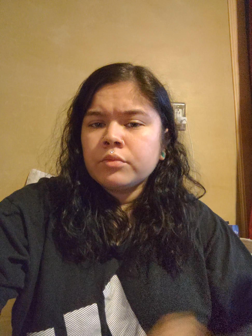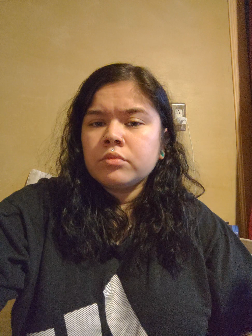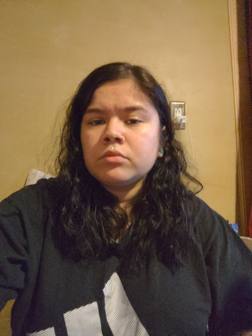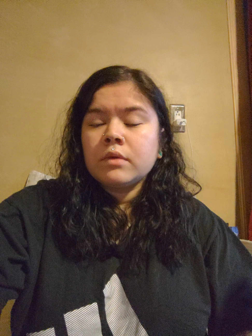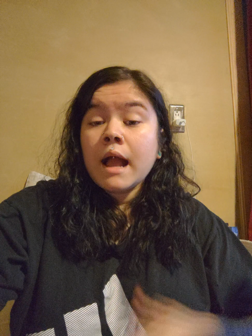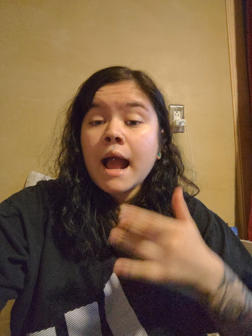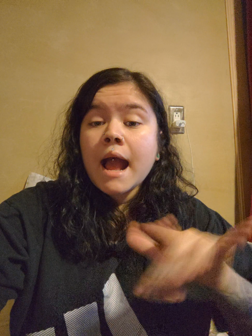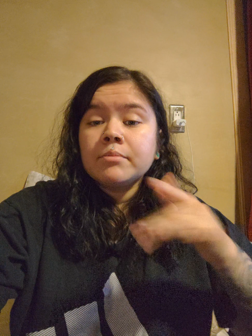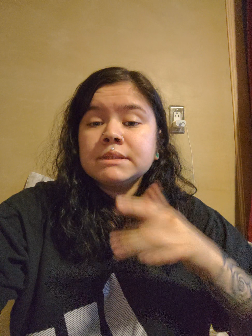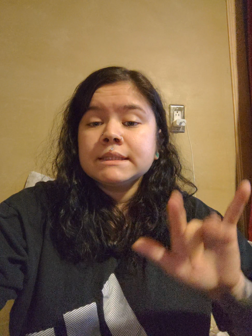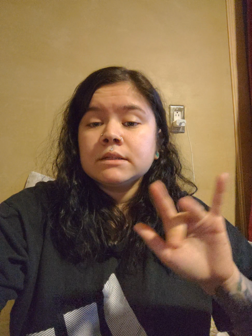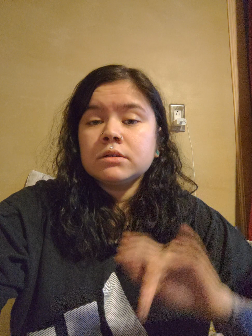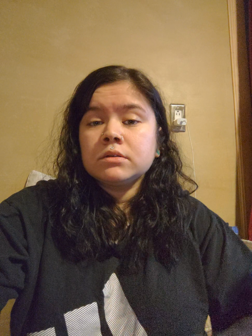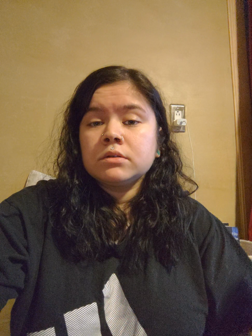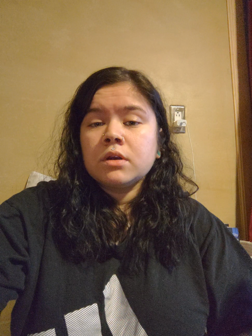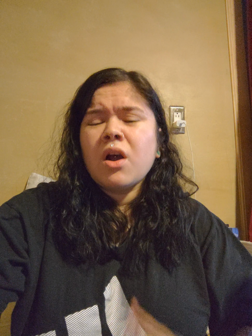empty